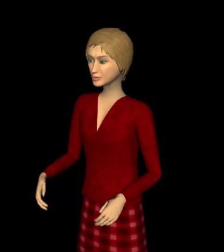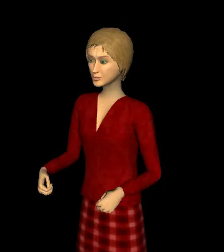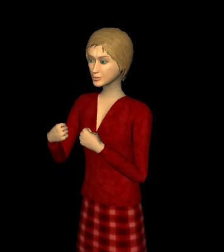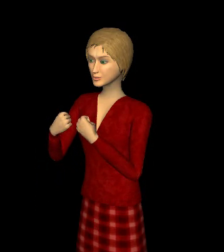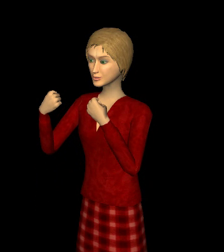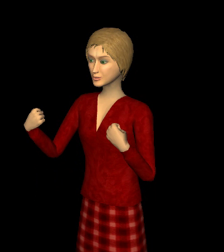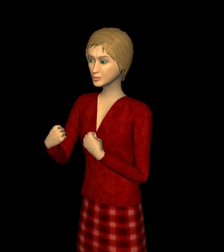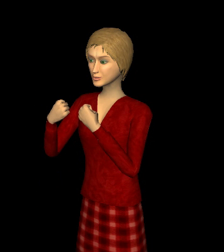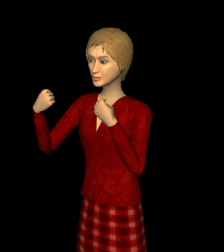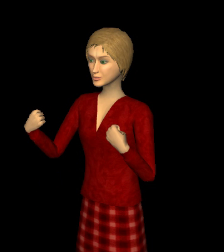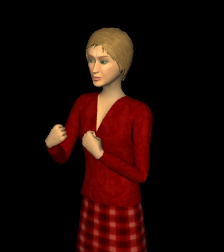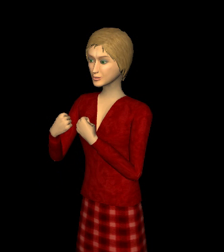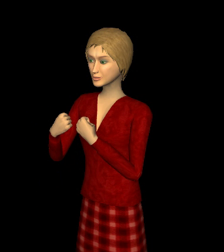إجراء